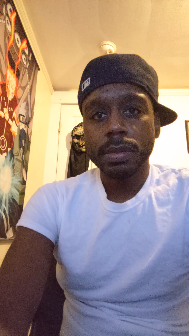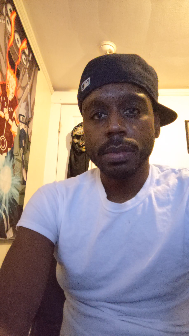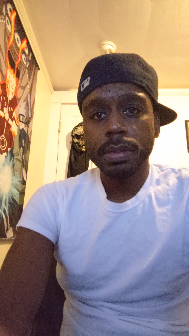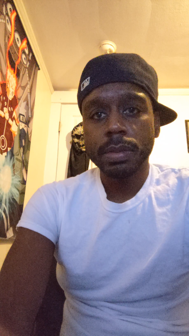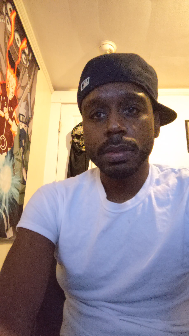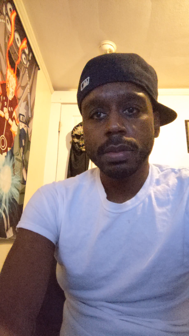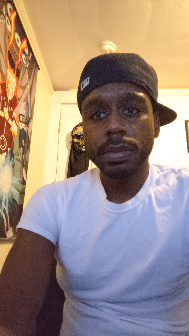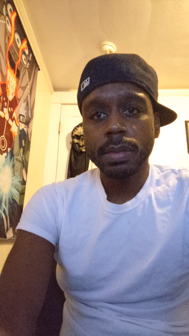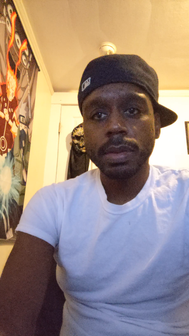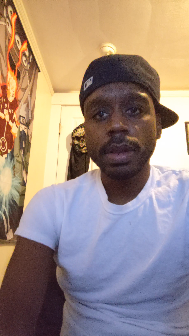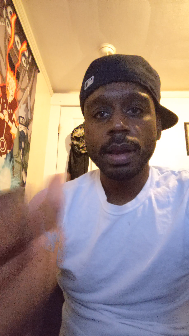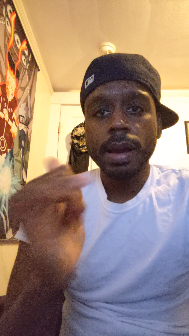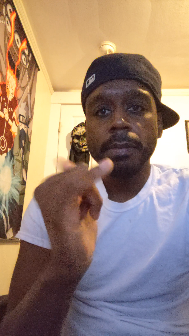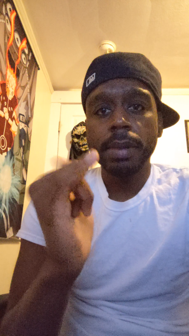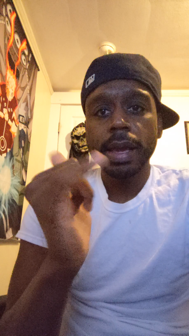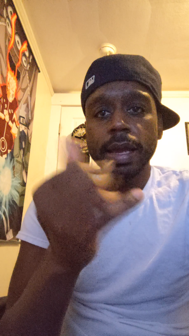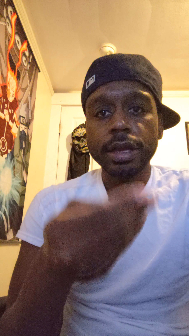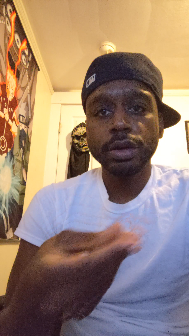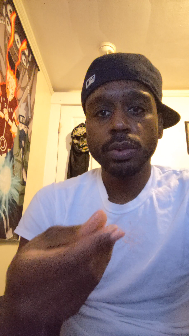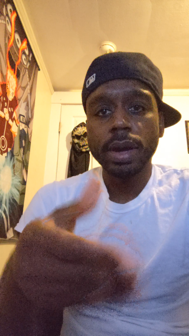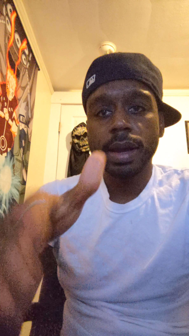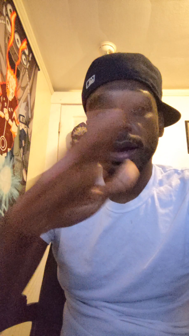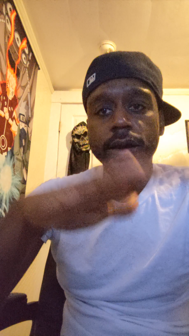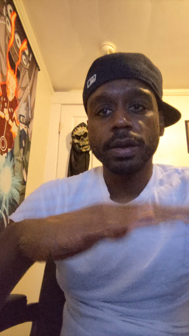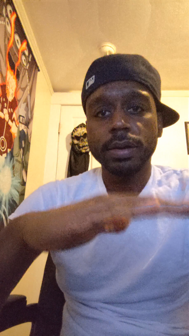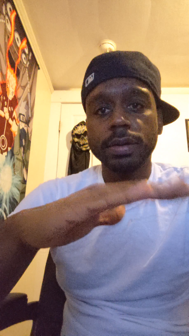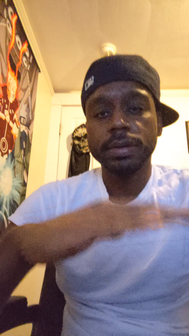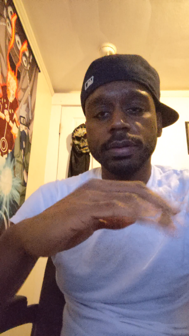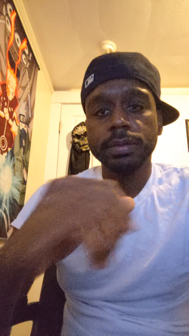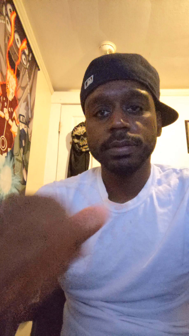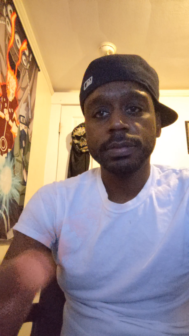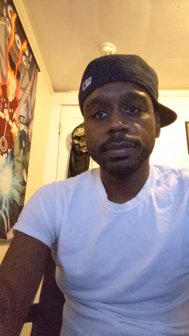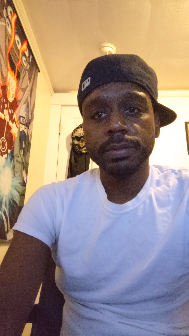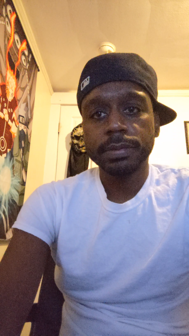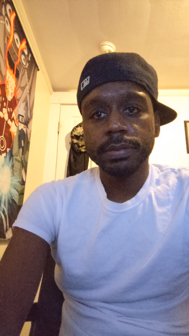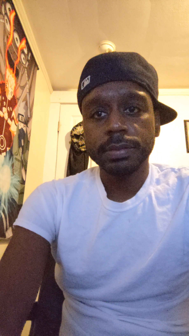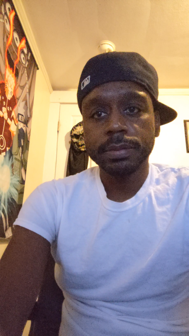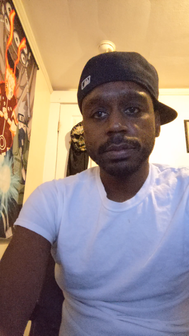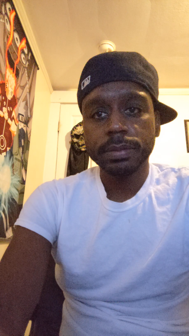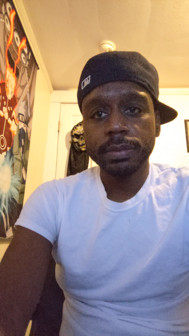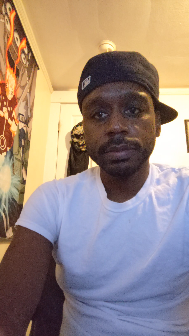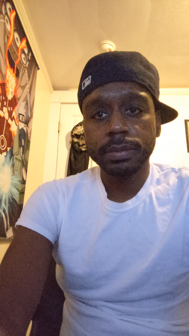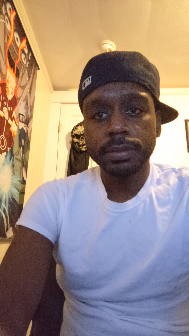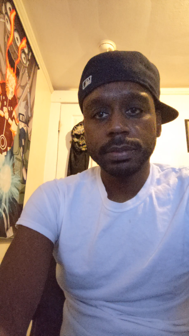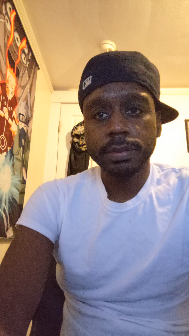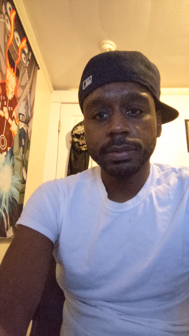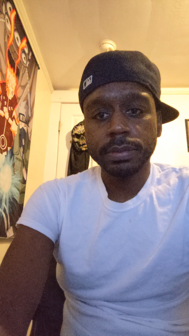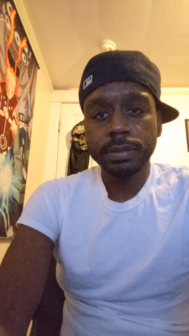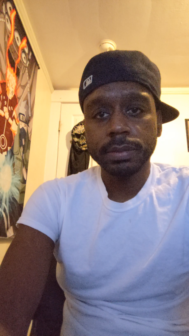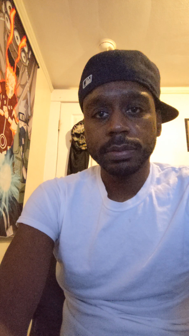playground